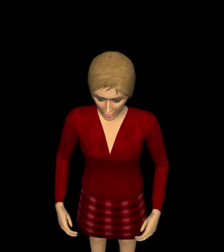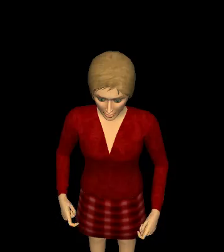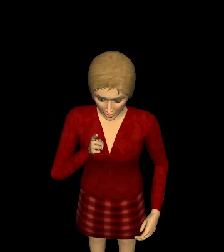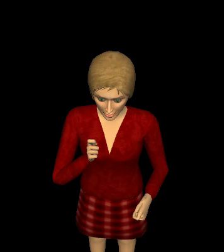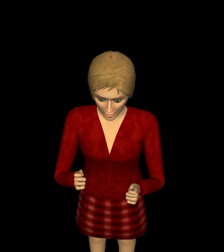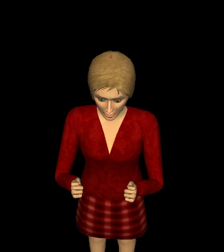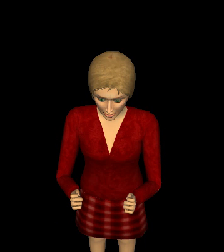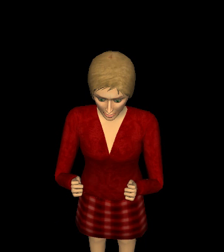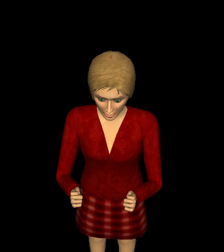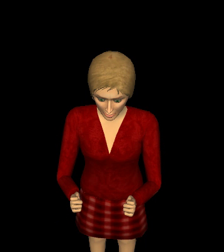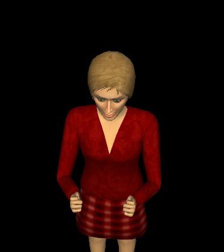ينتبه